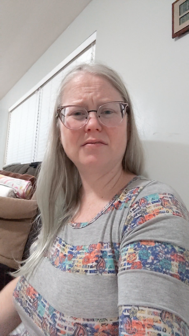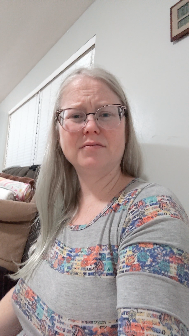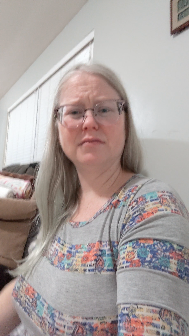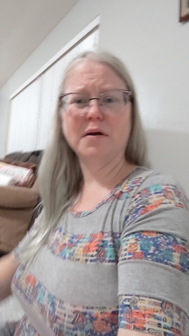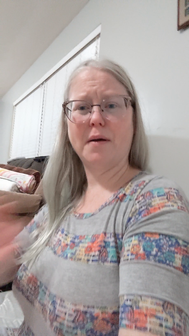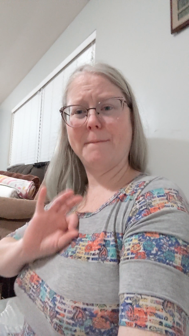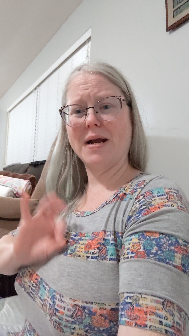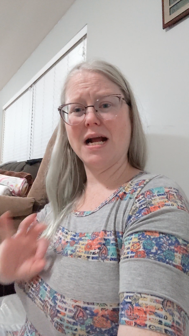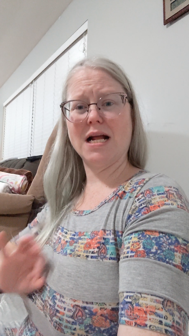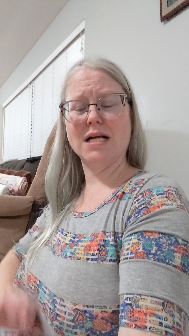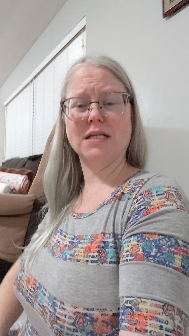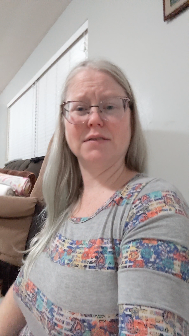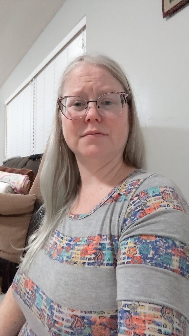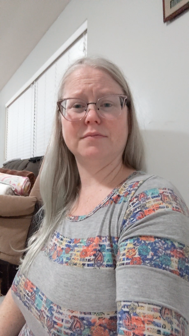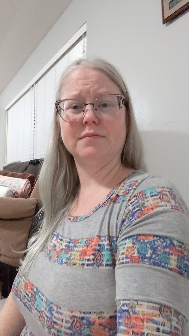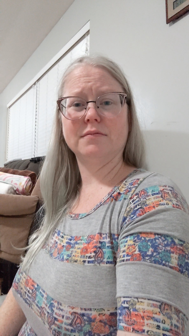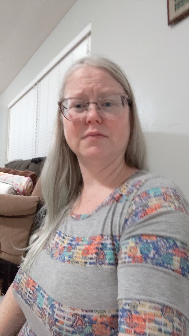button